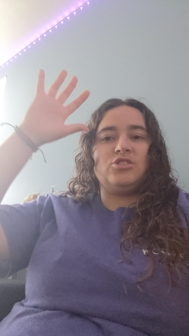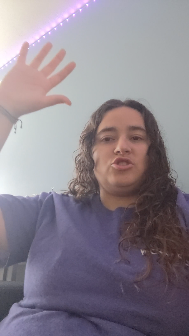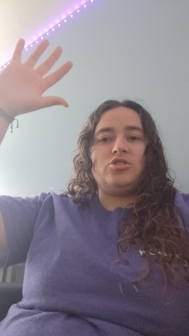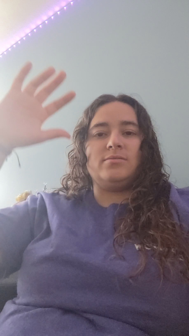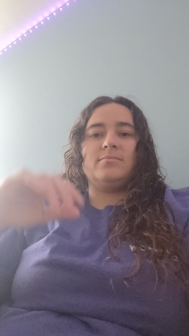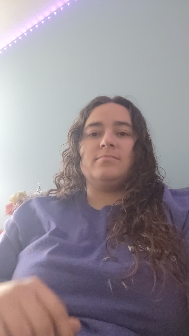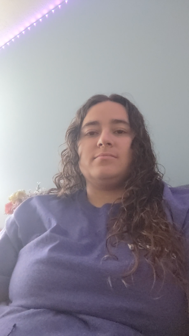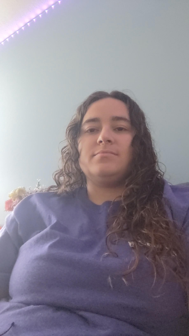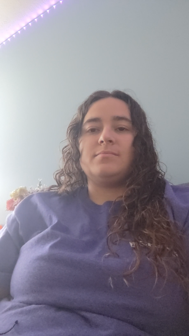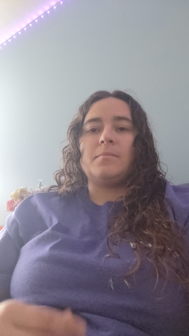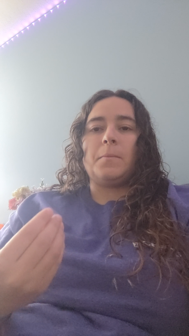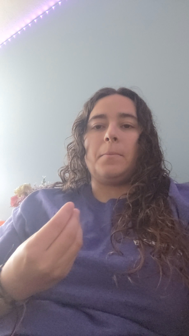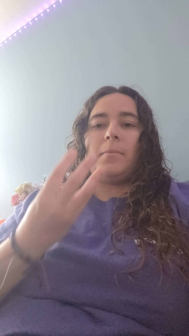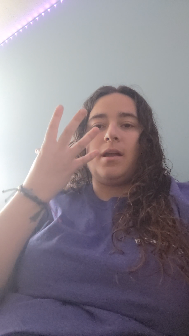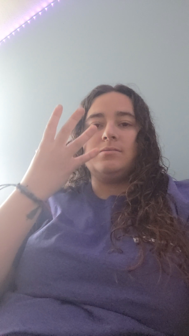plants